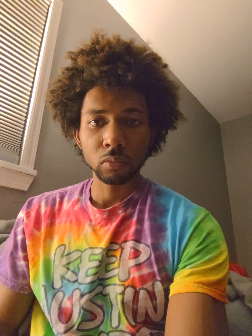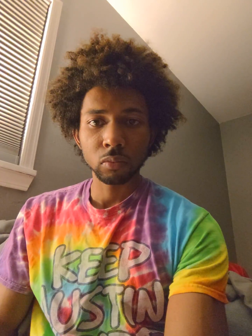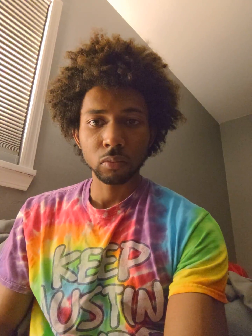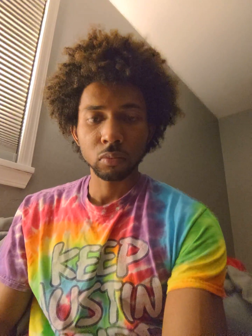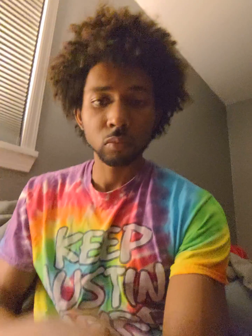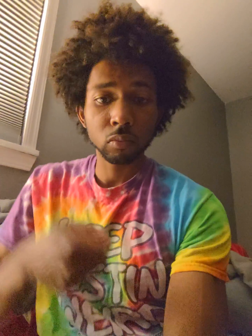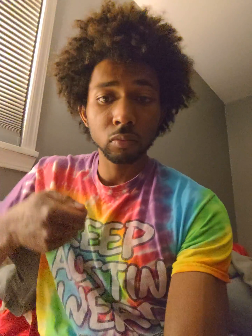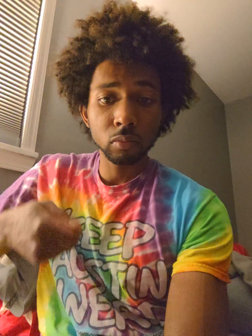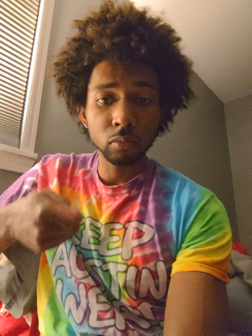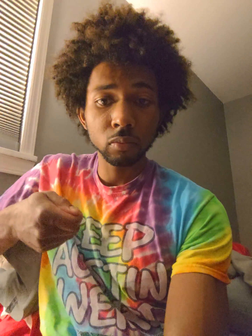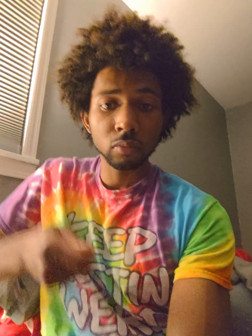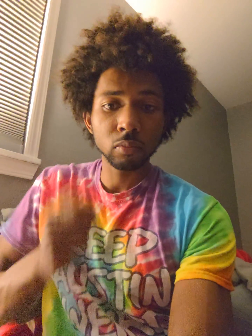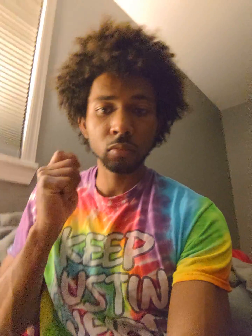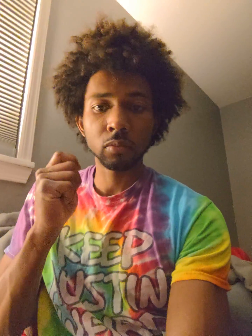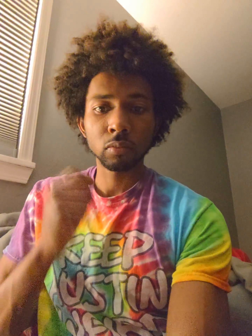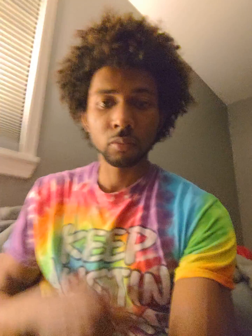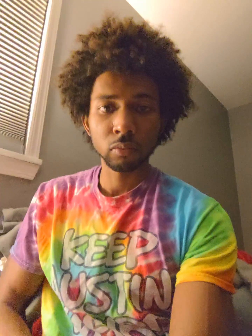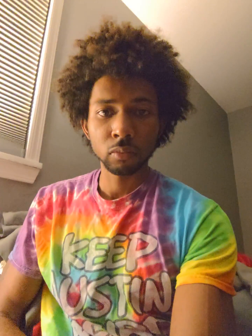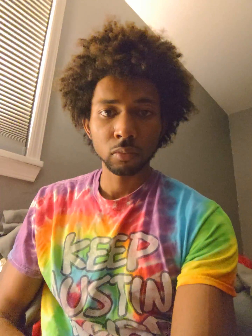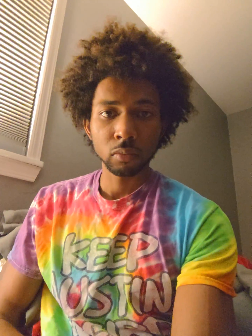shovel